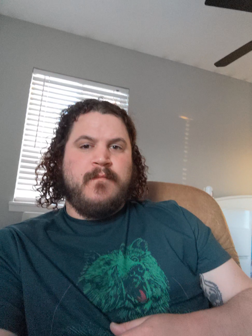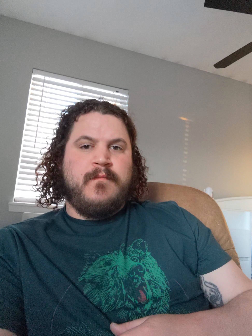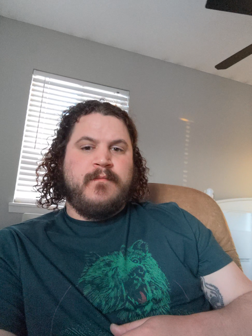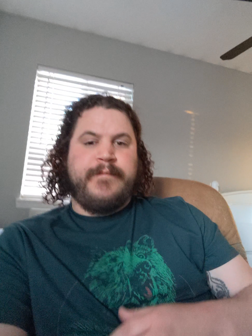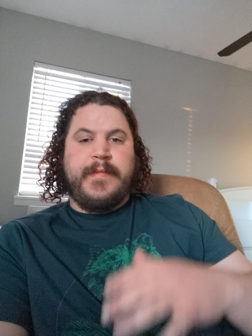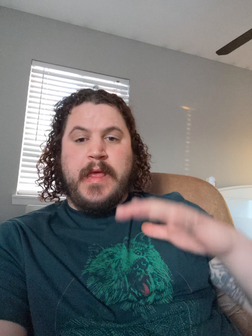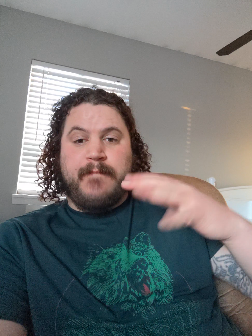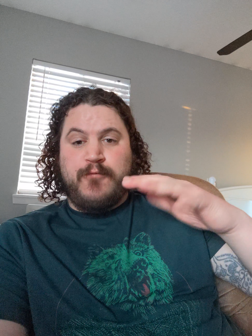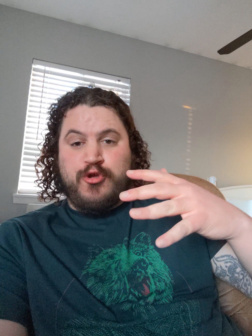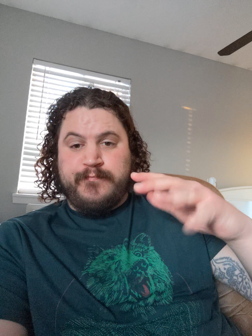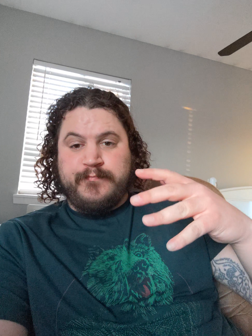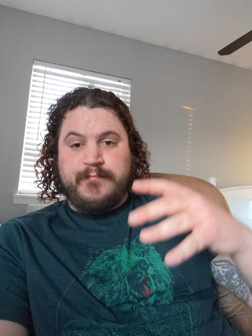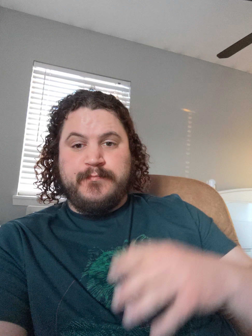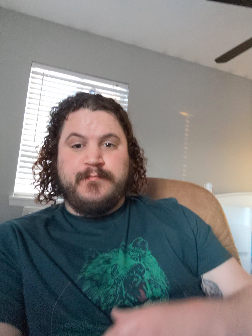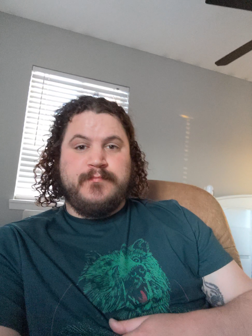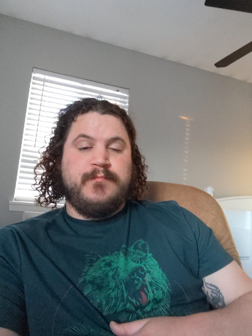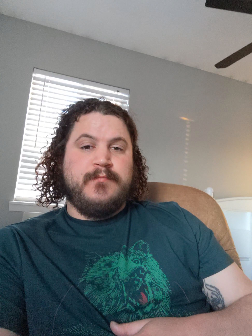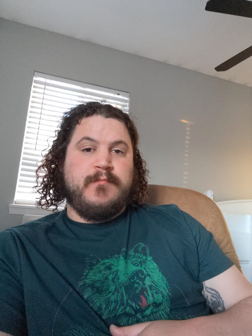helicopter